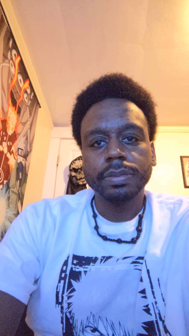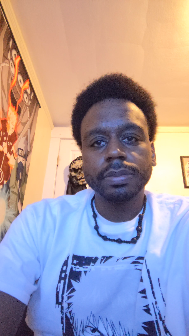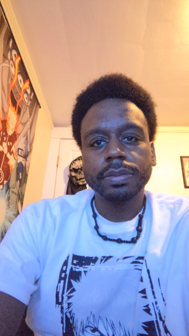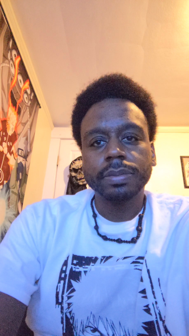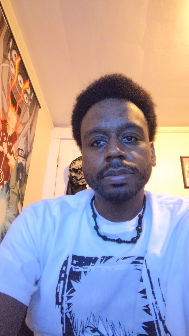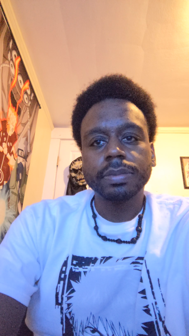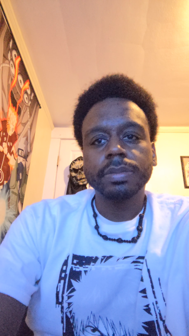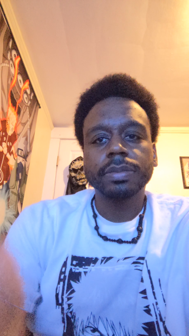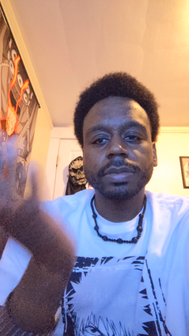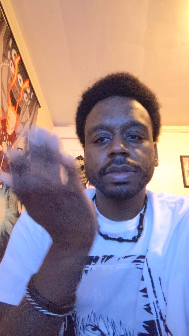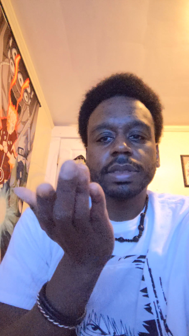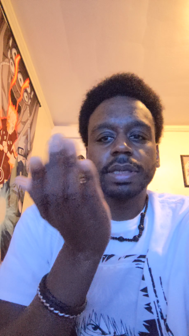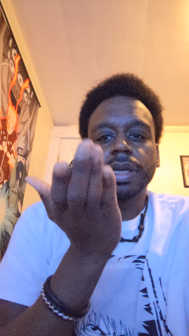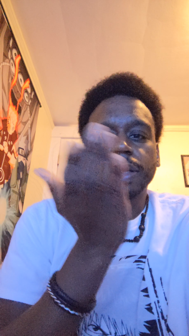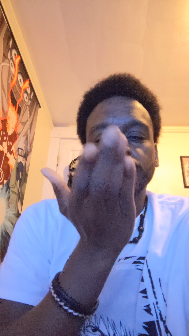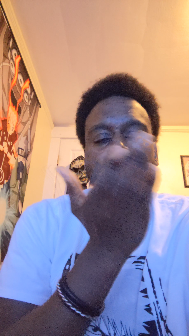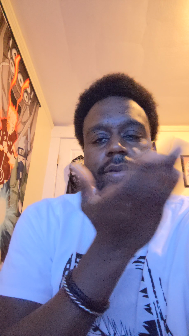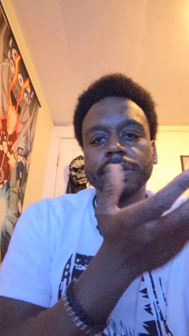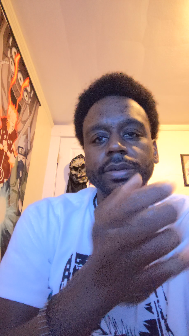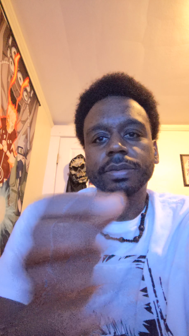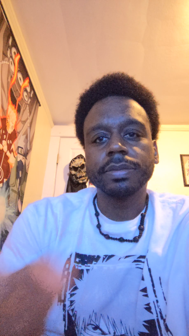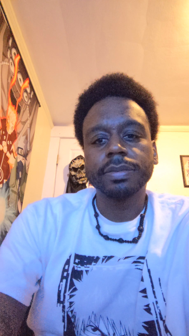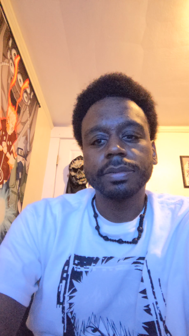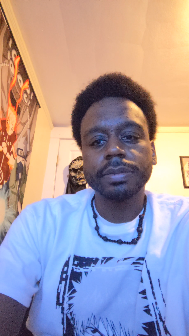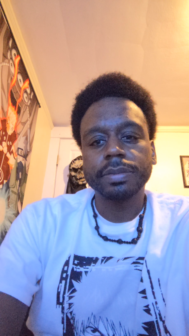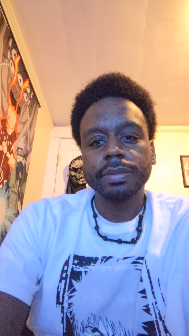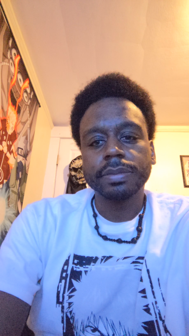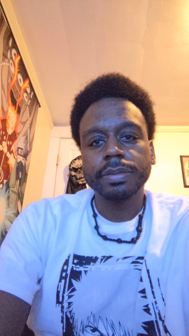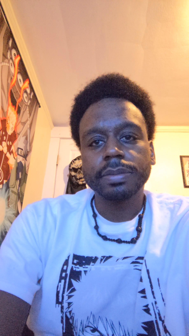carry